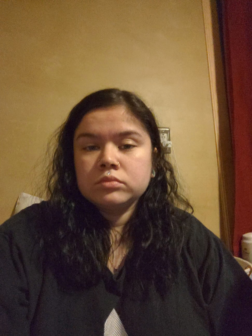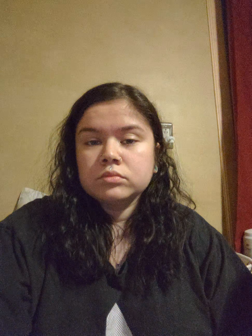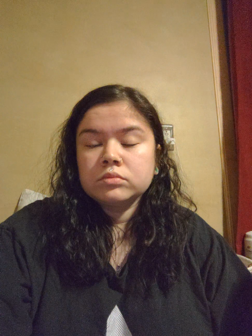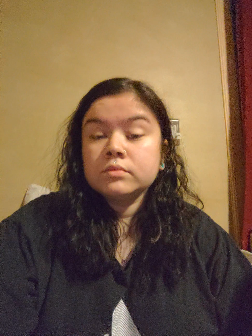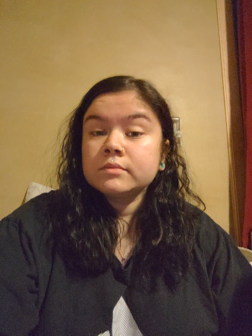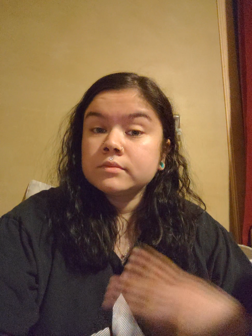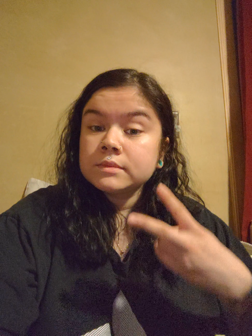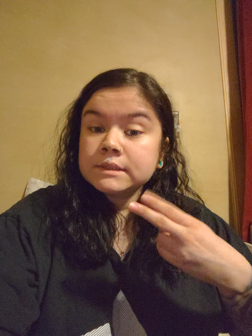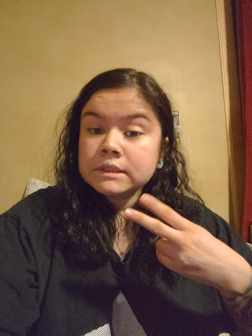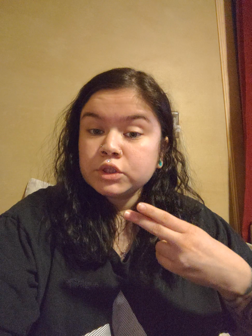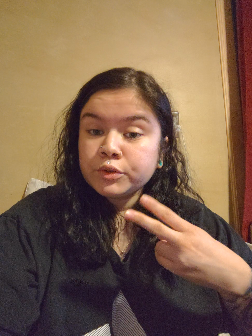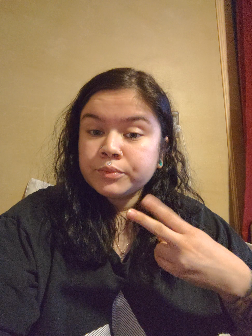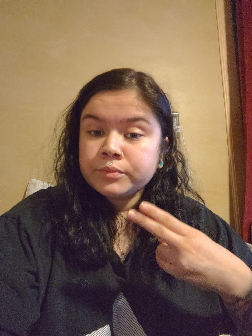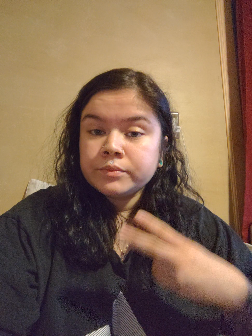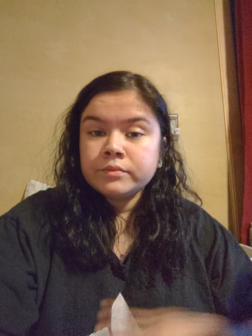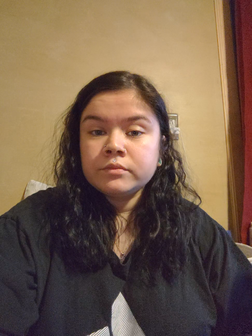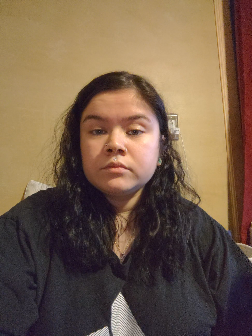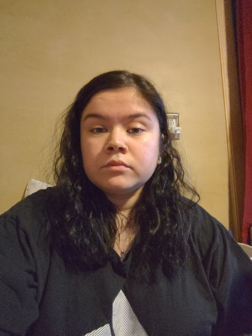scissors